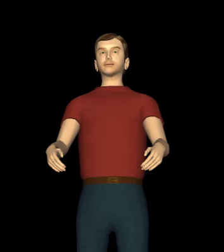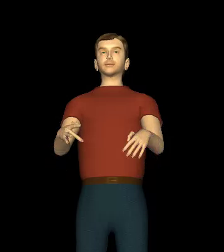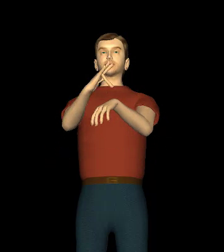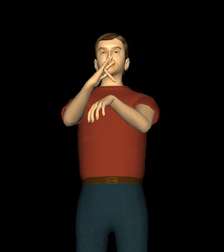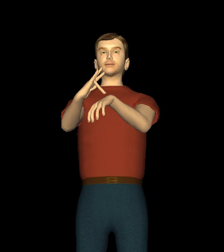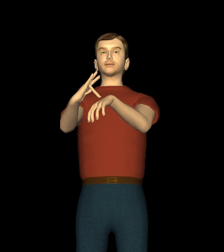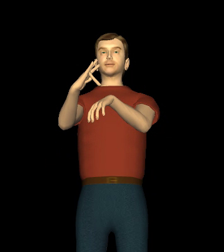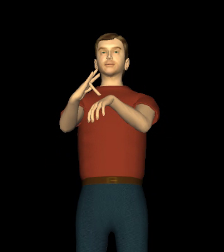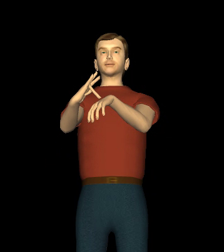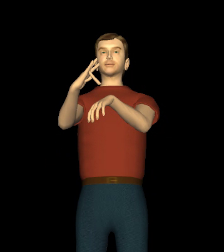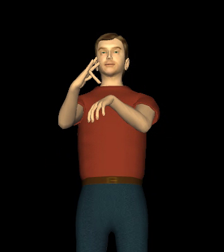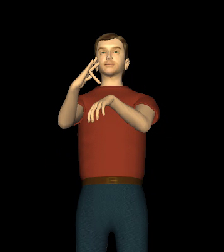يلمس